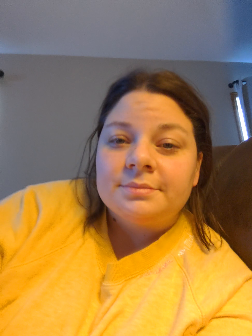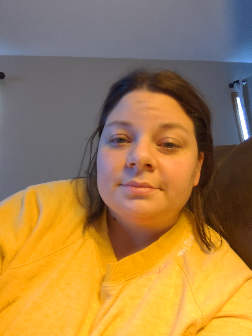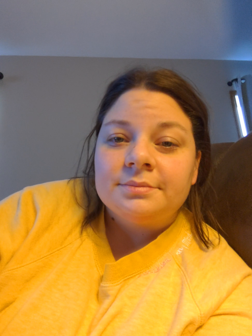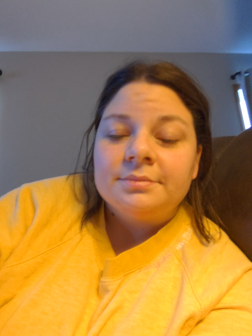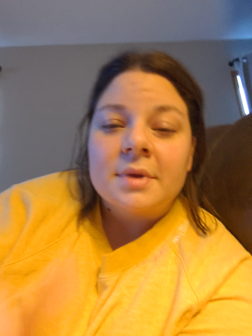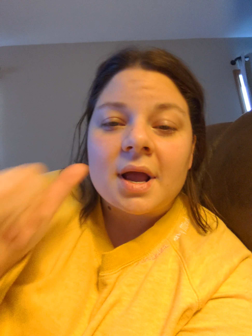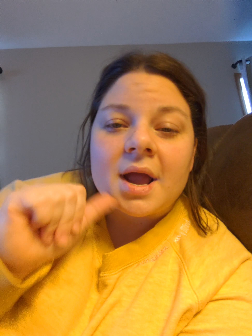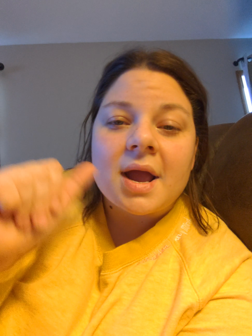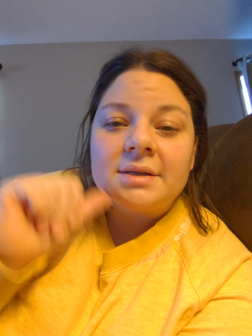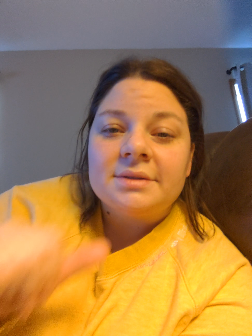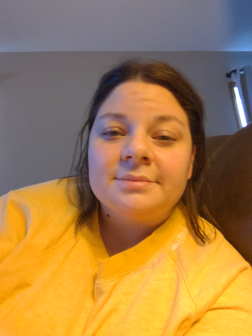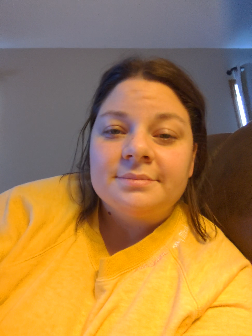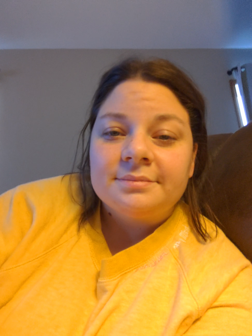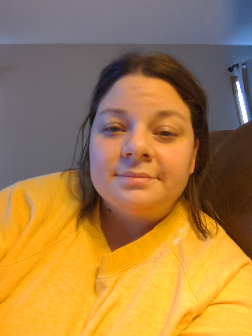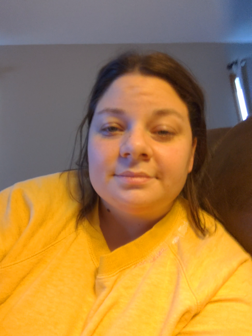aunt